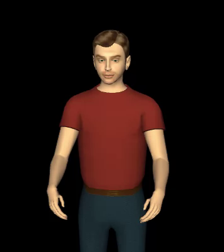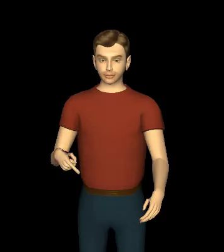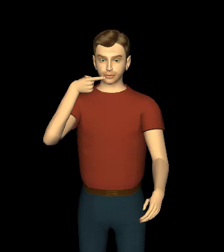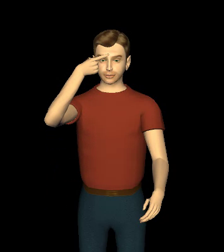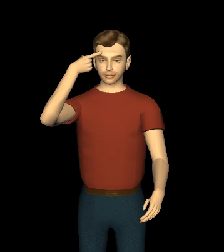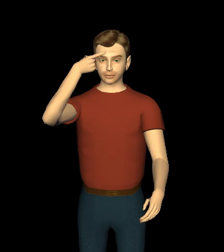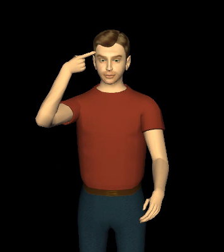ذكي